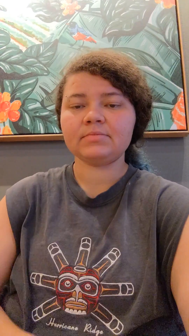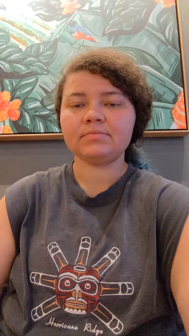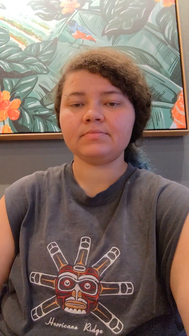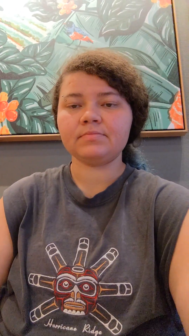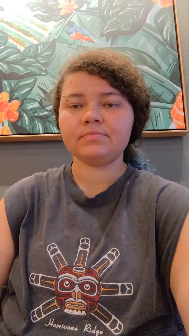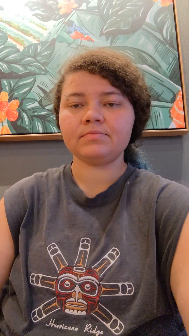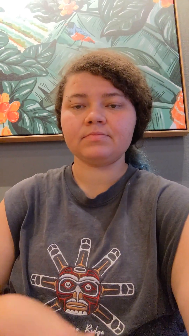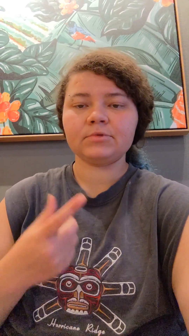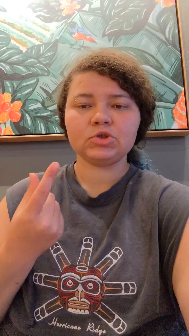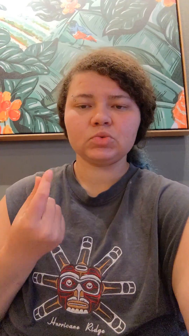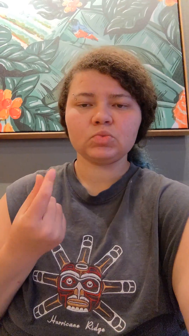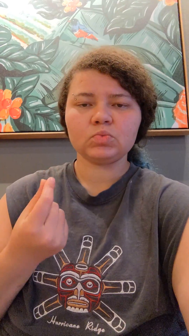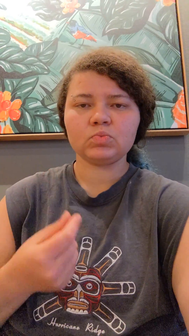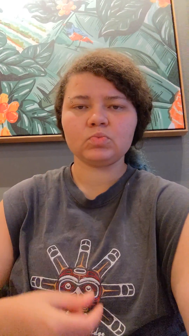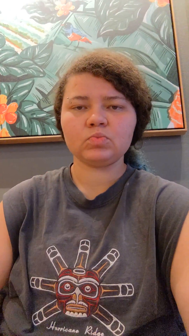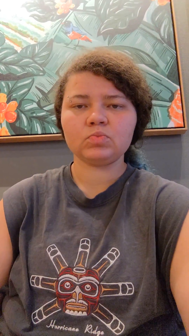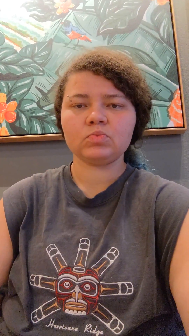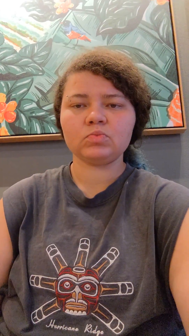do